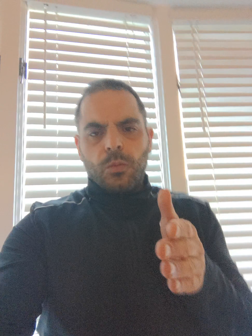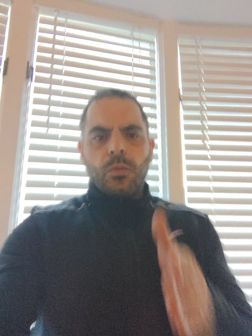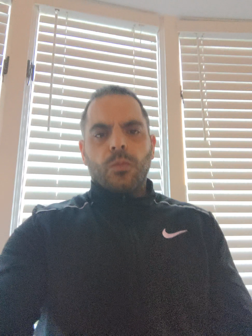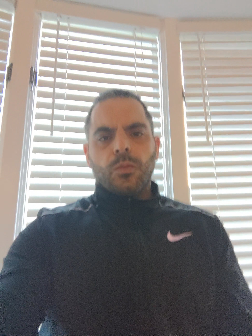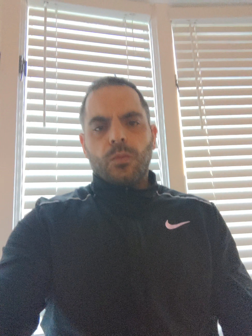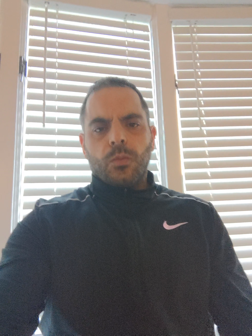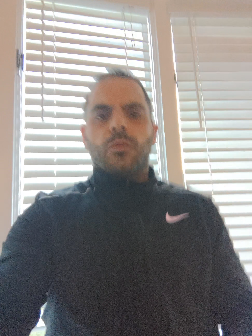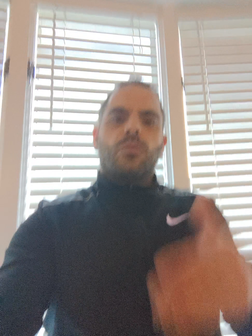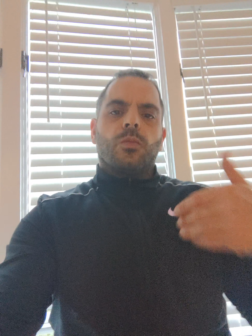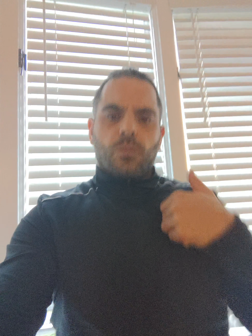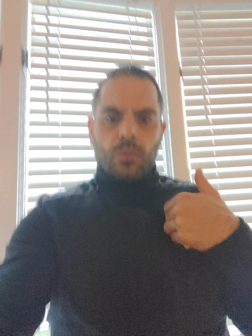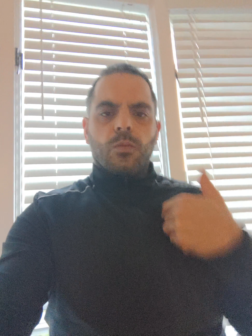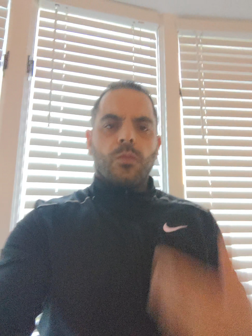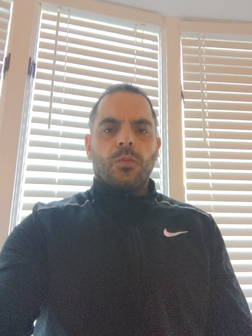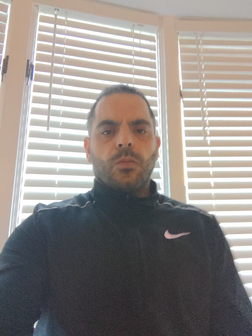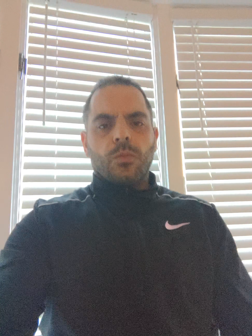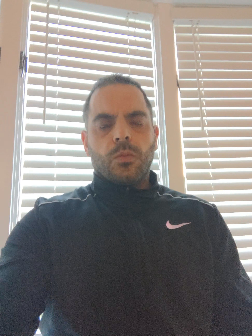have